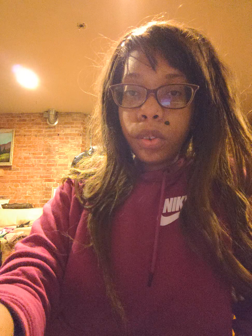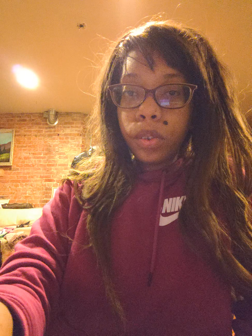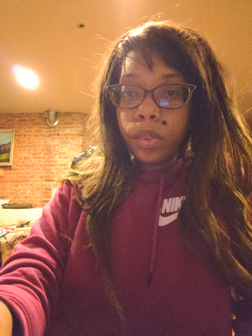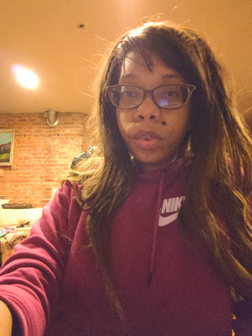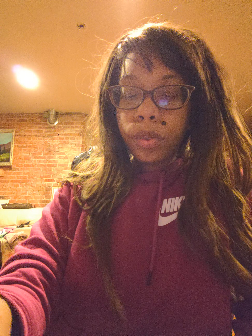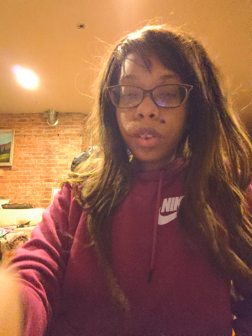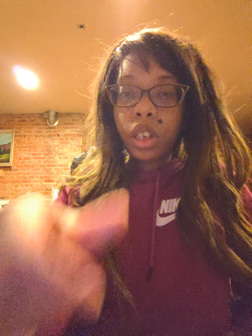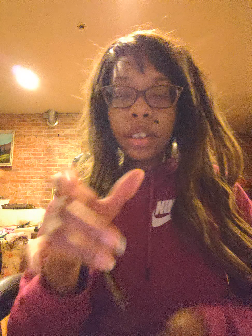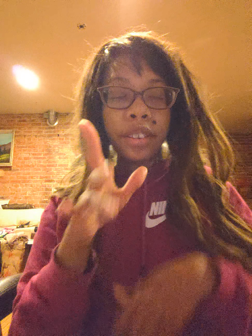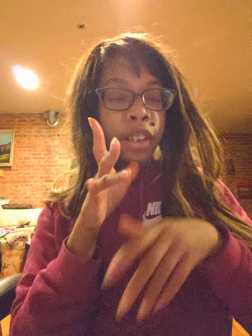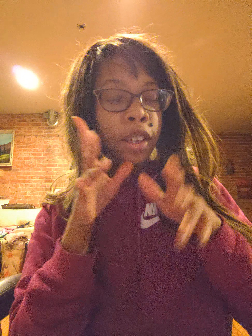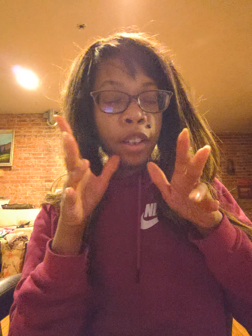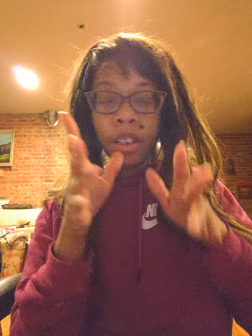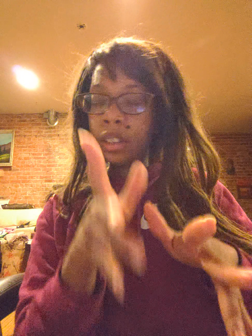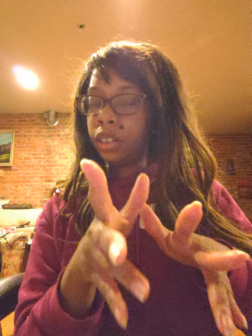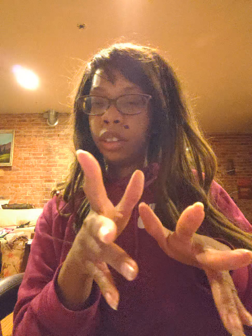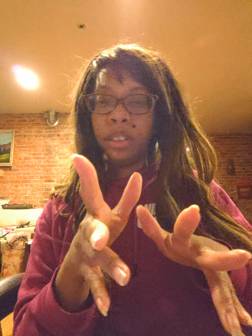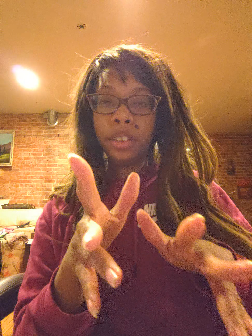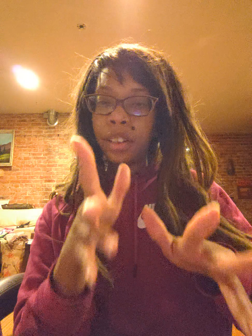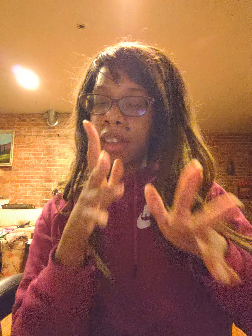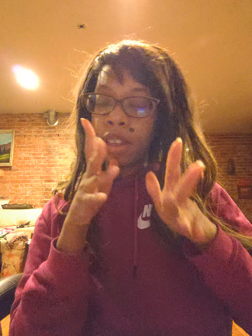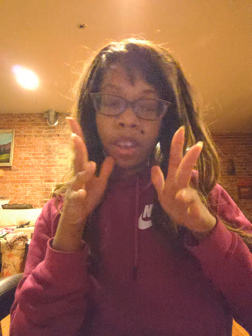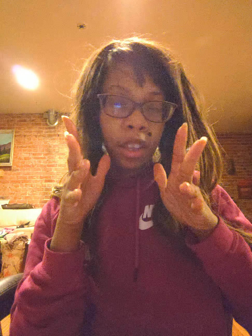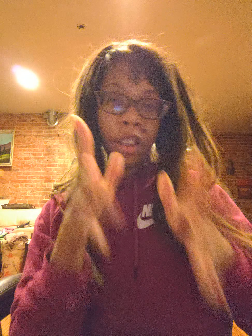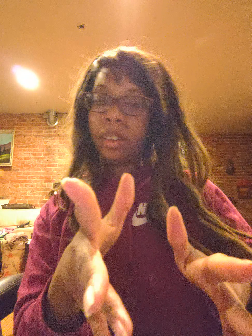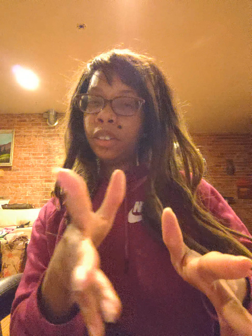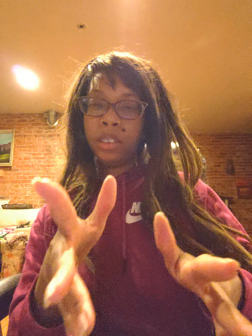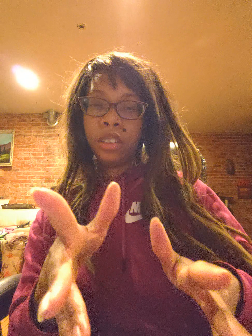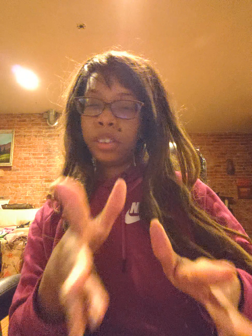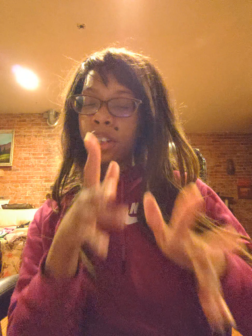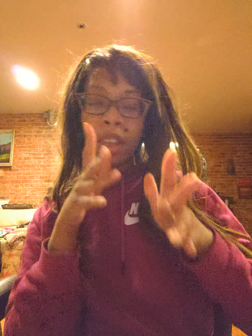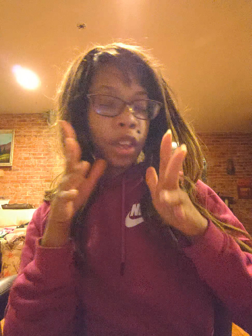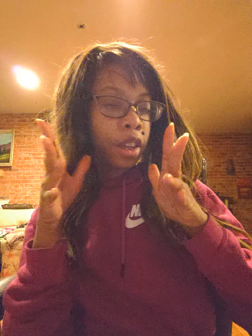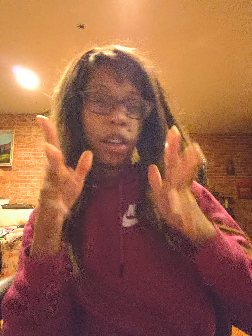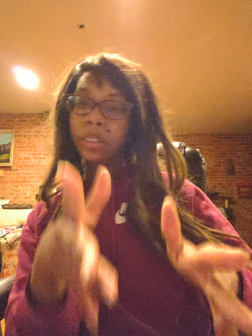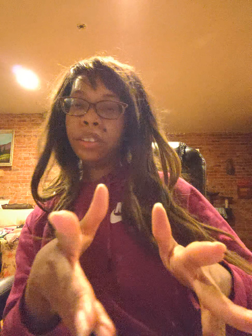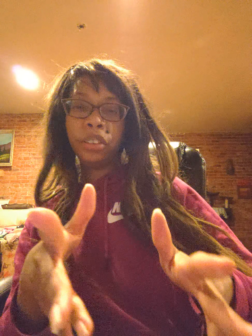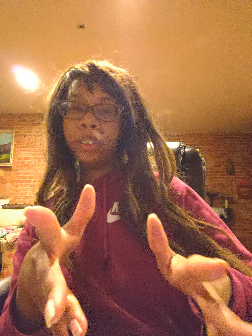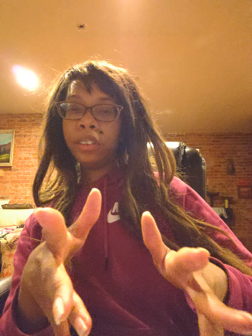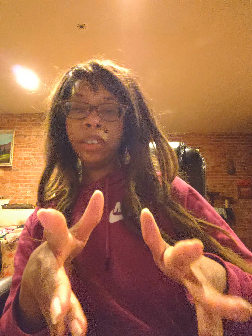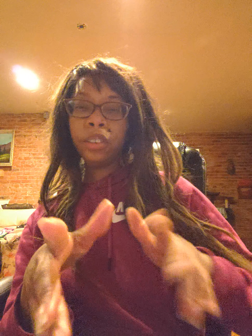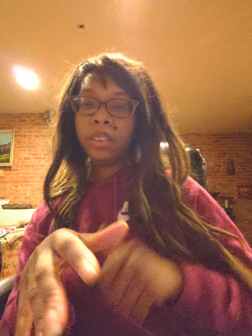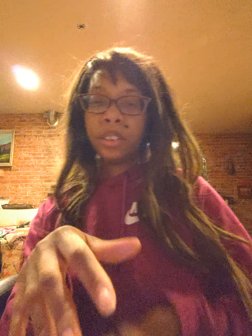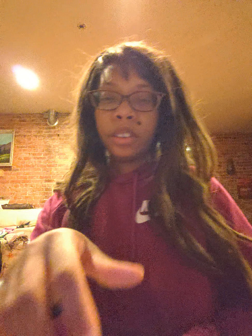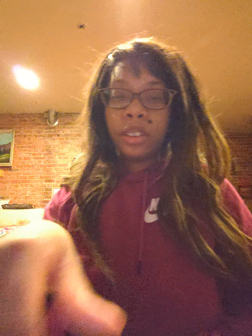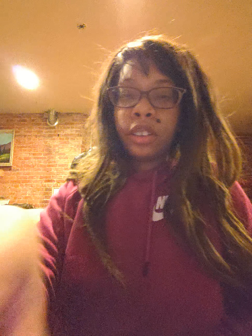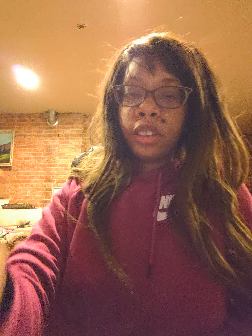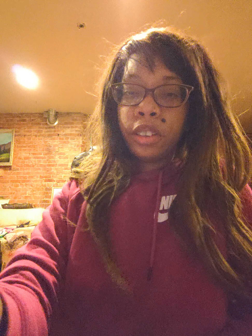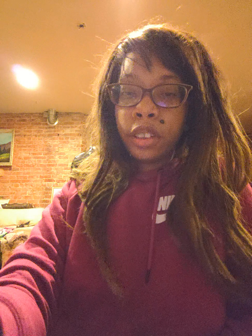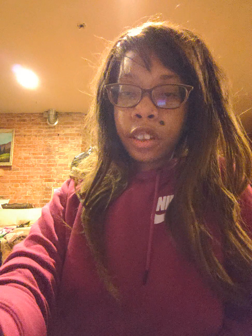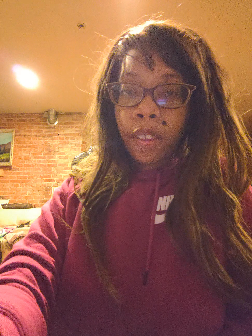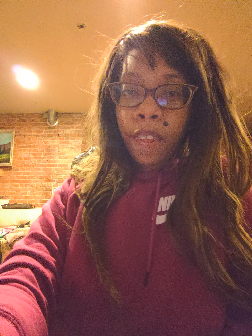hate